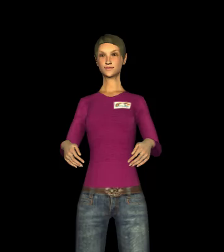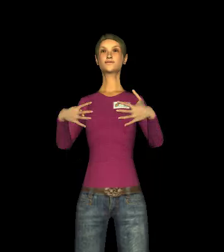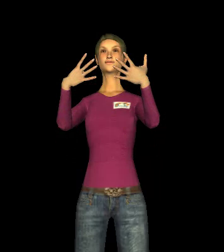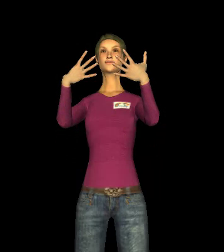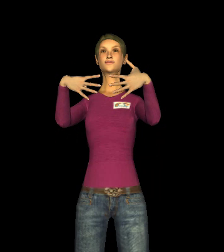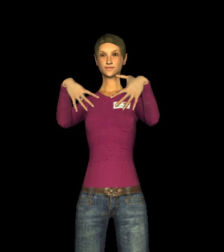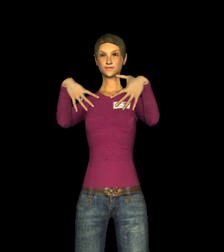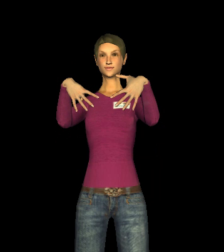19